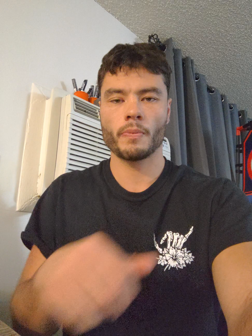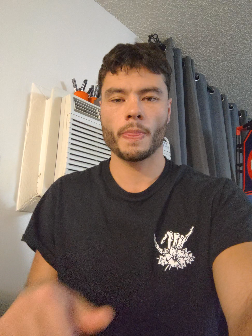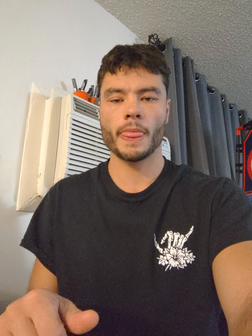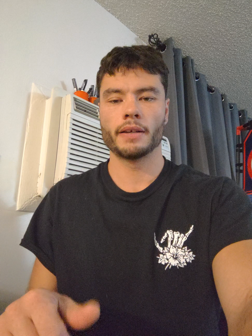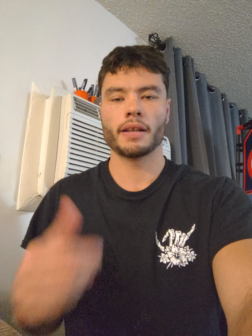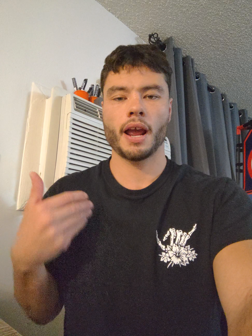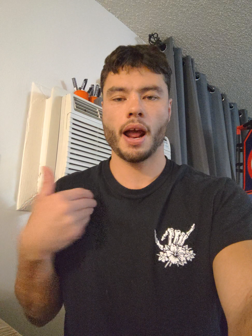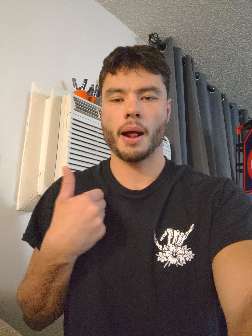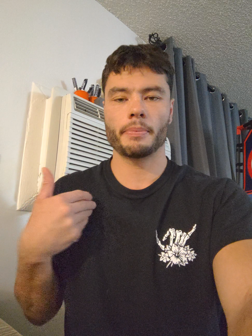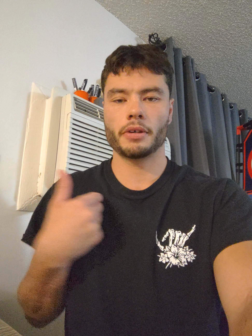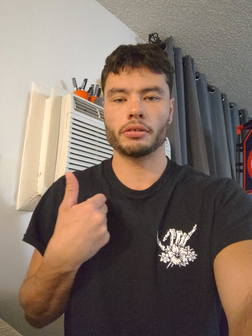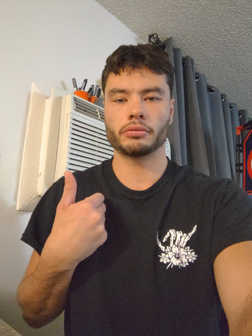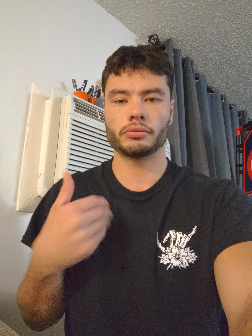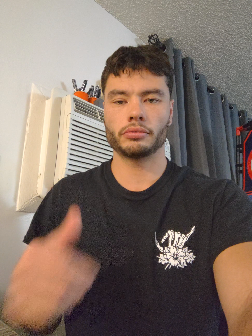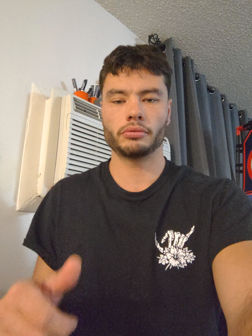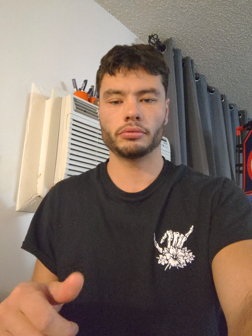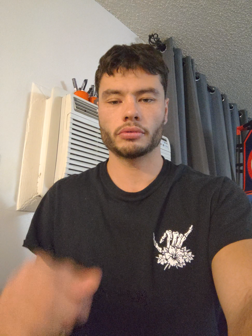animal